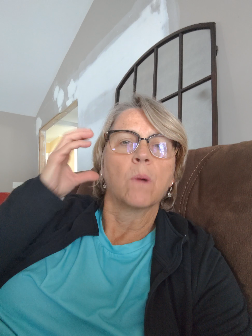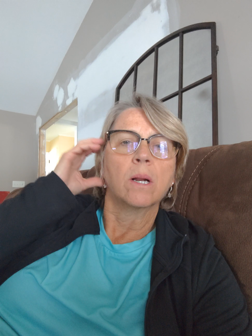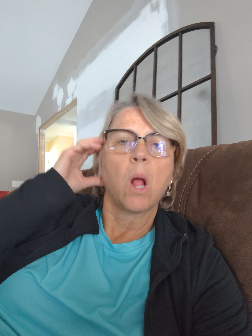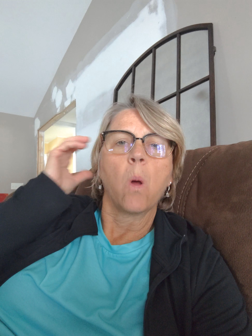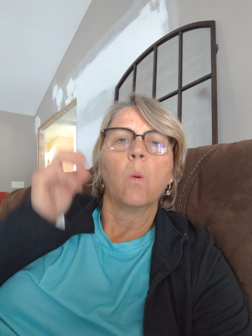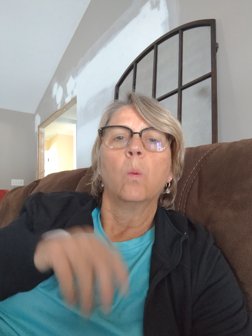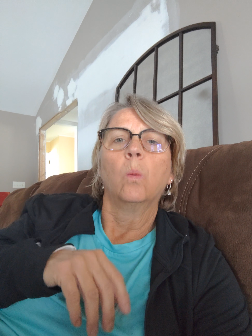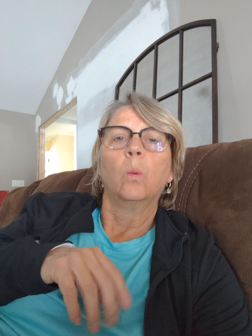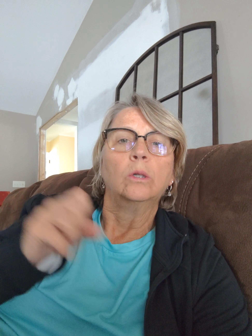radio